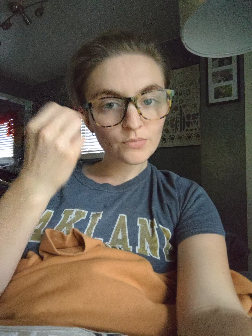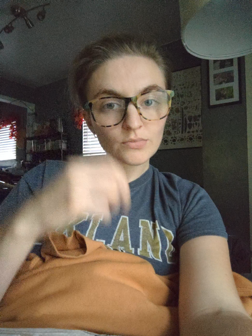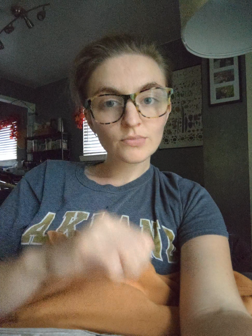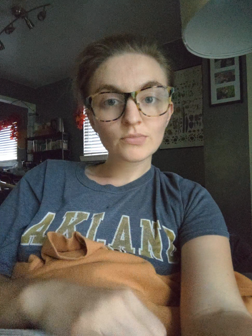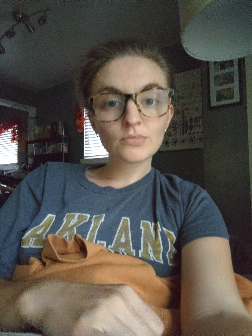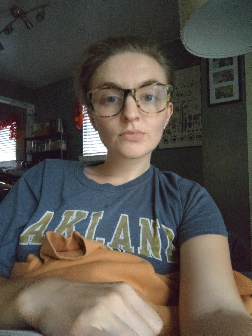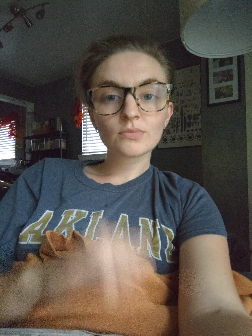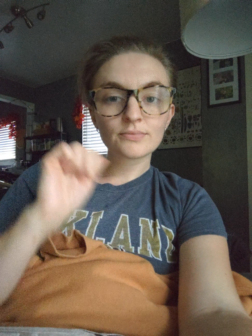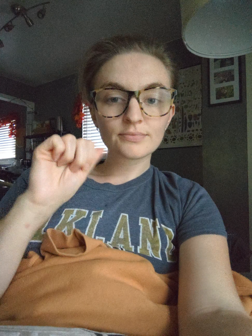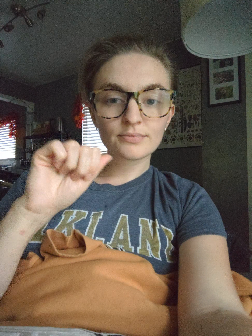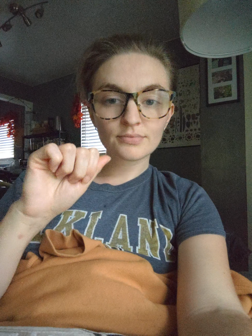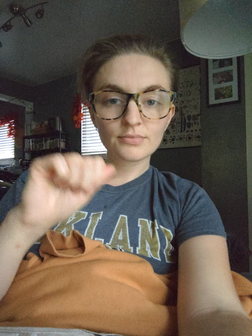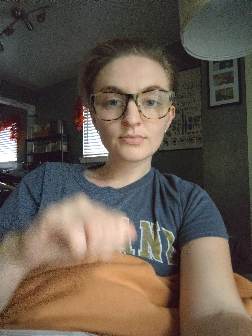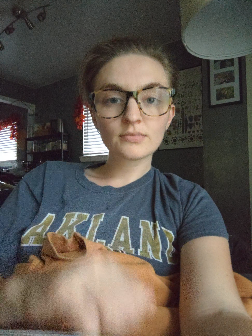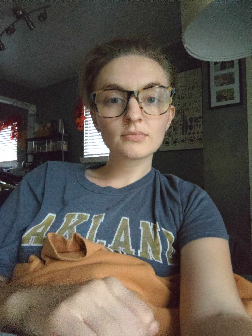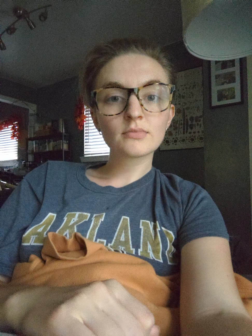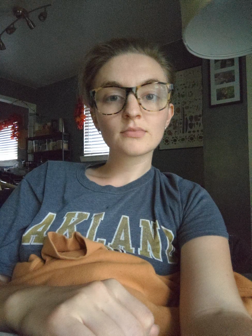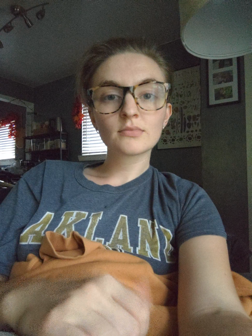knock